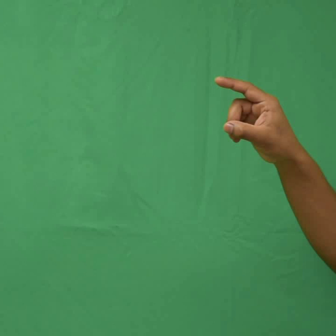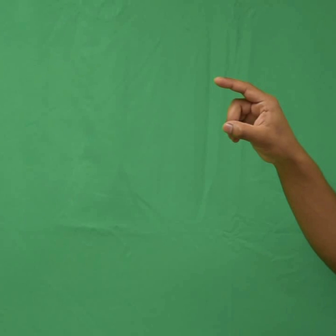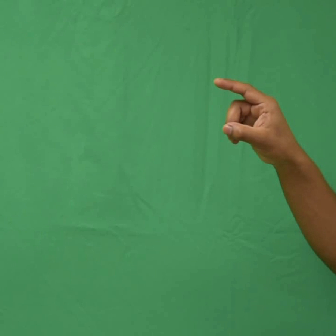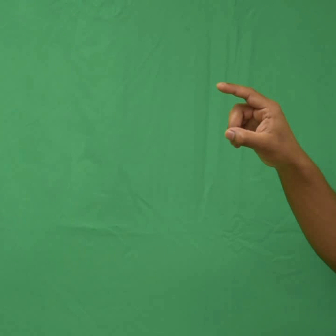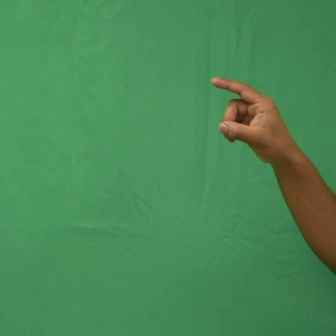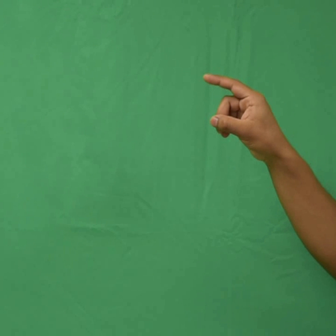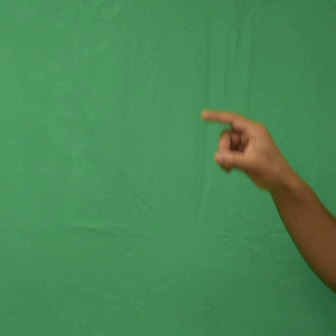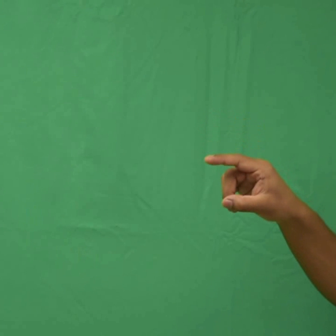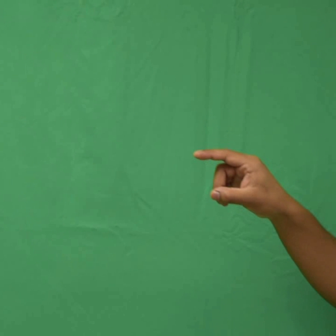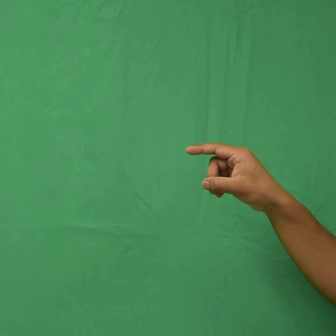Z